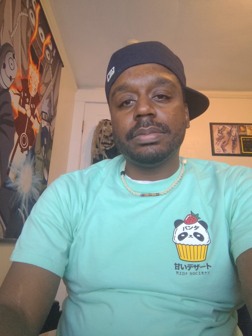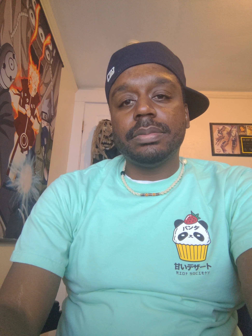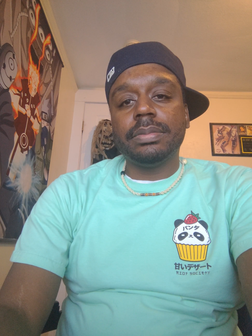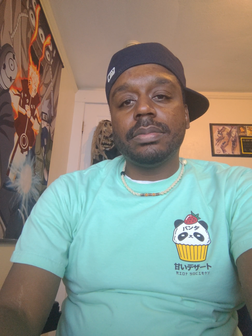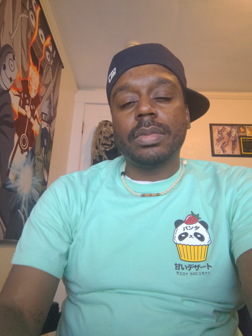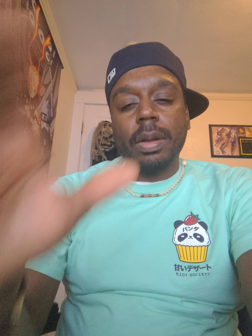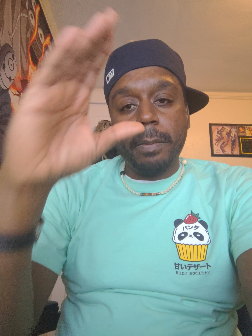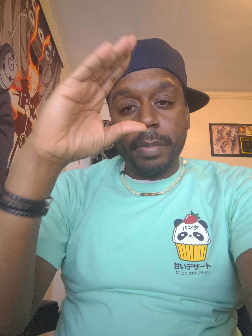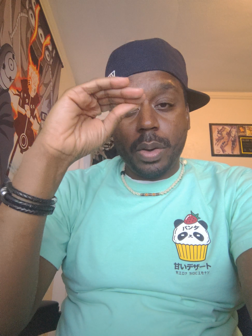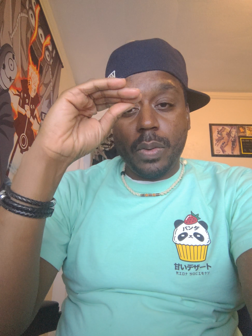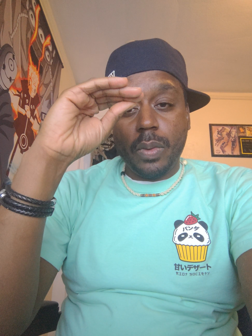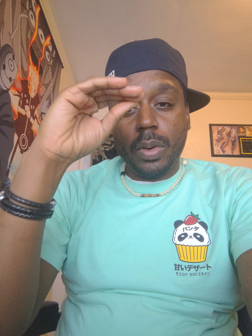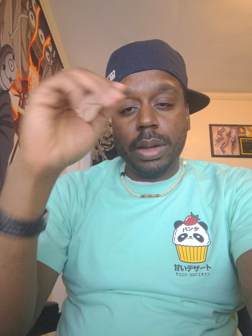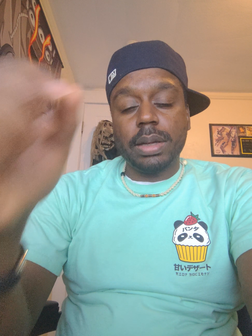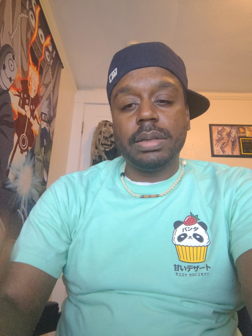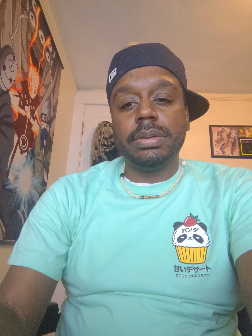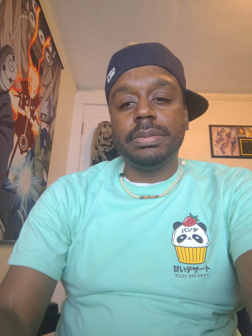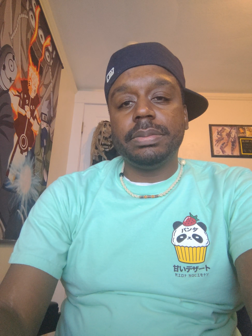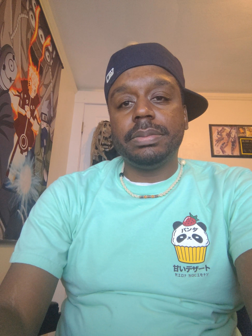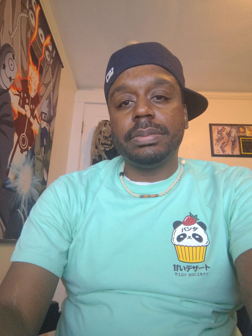boy